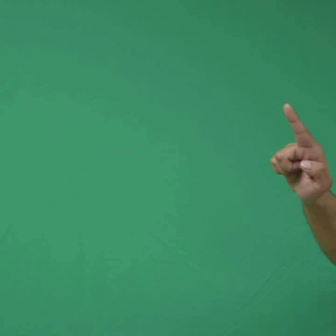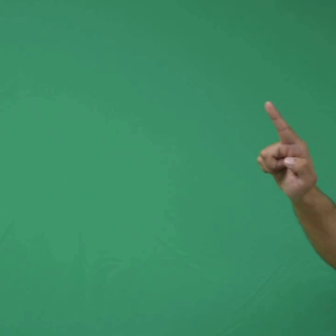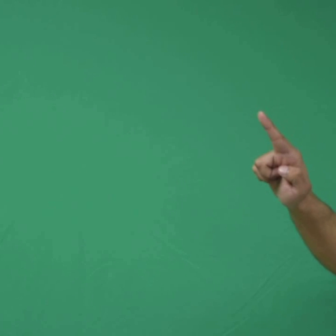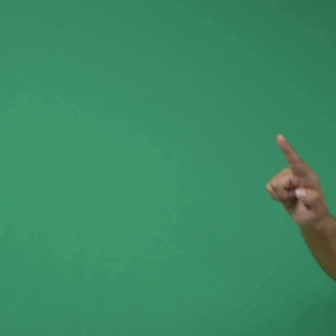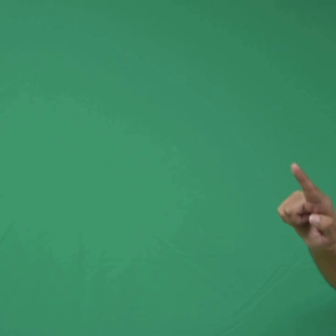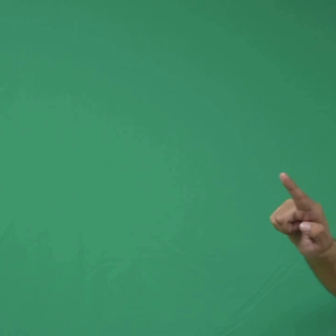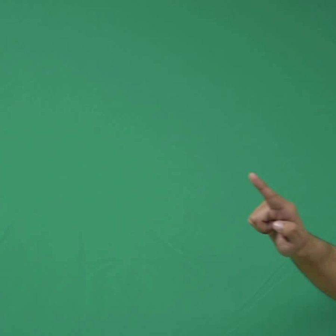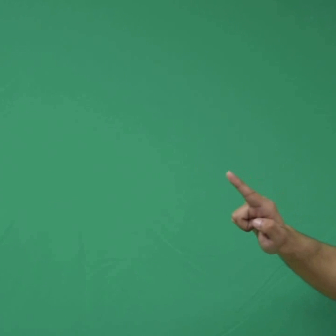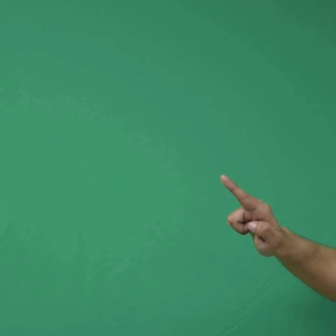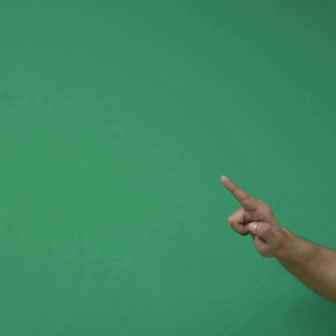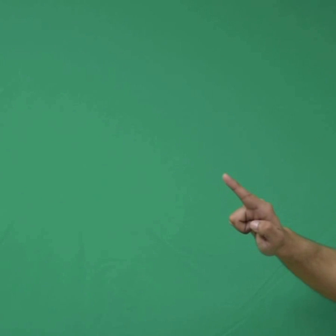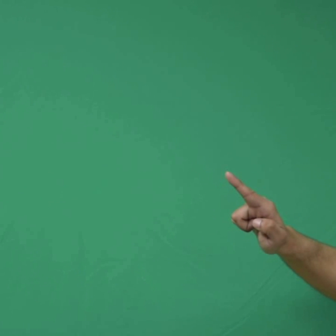Z